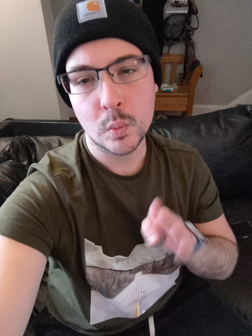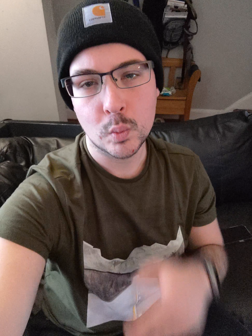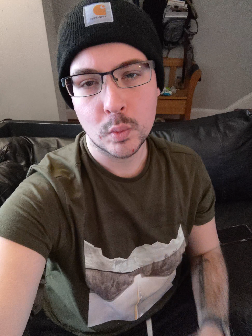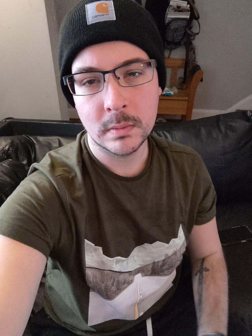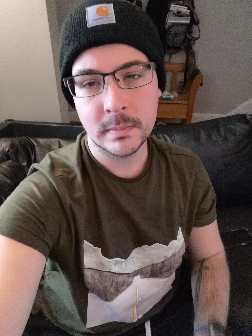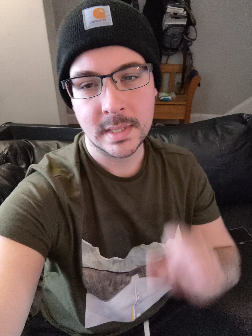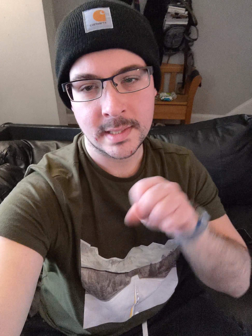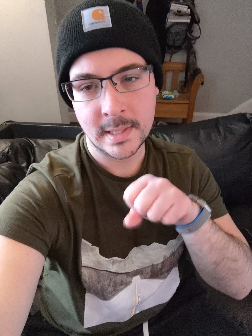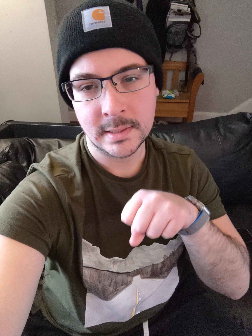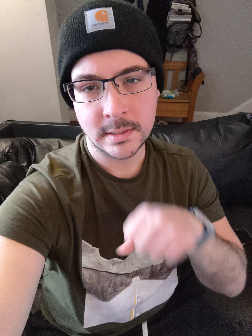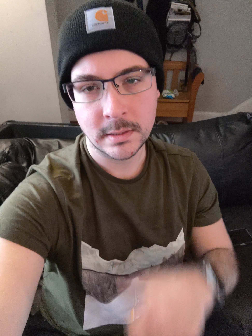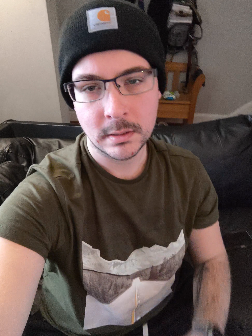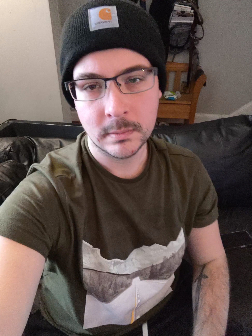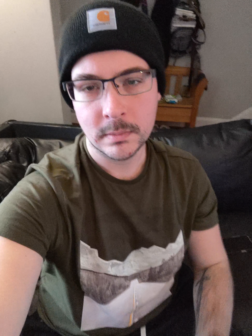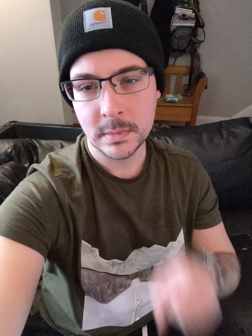yes